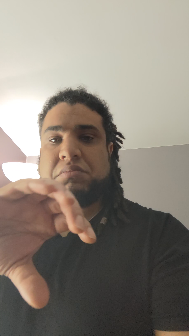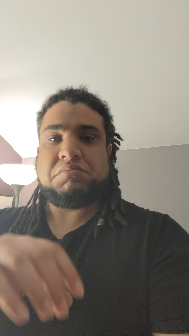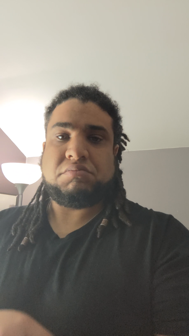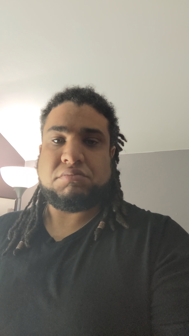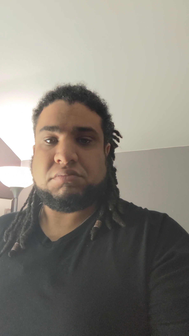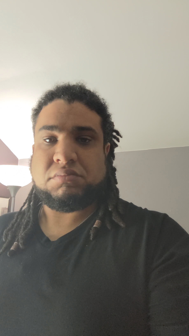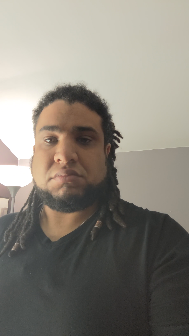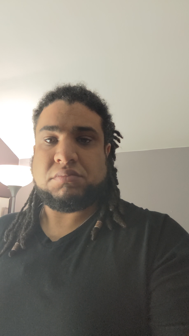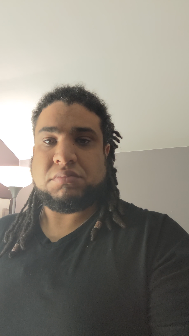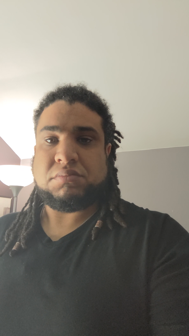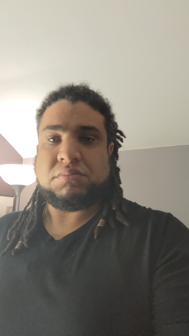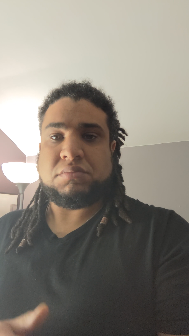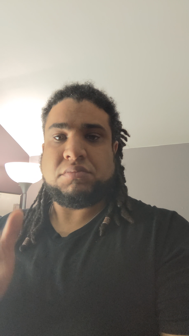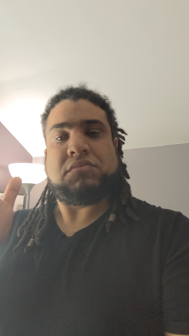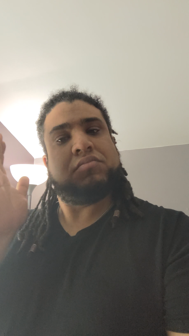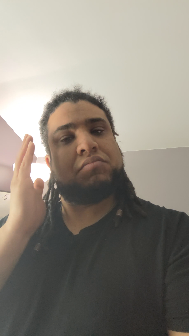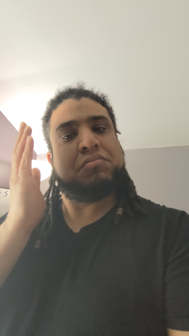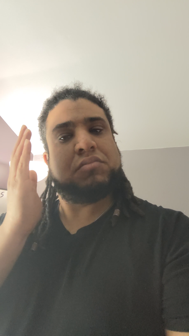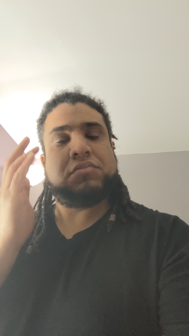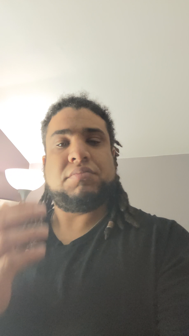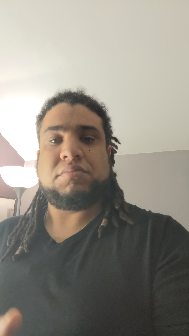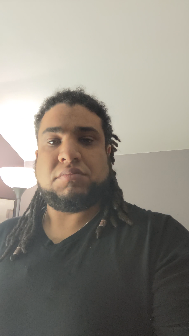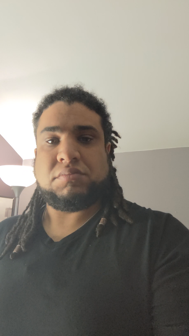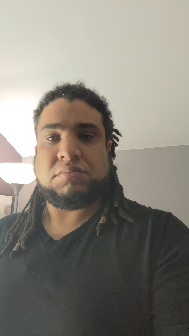pillow